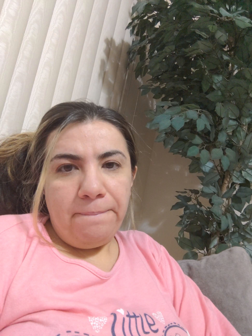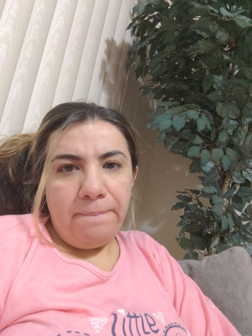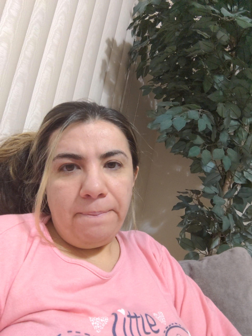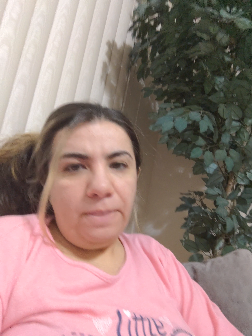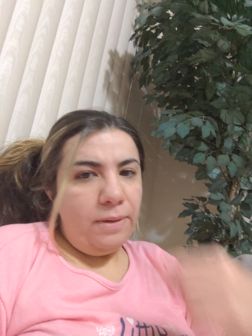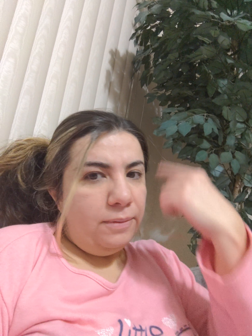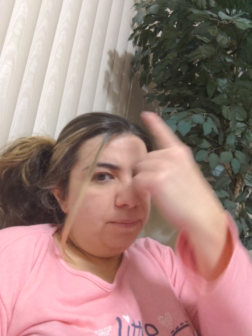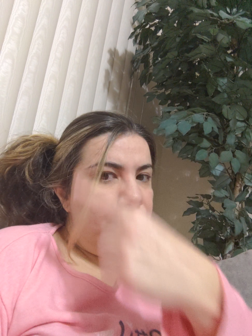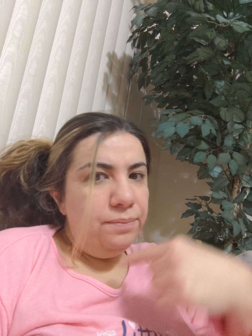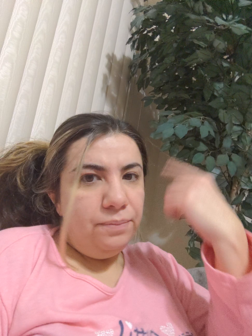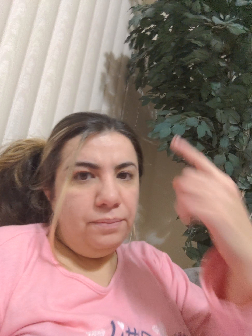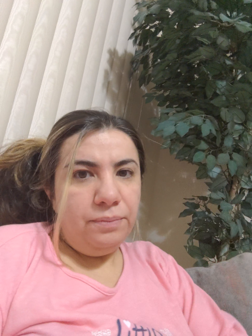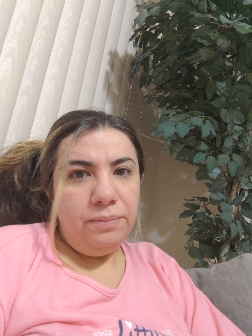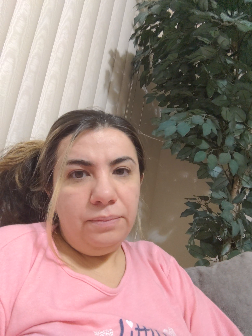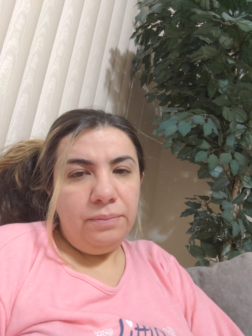face